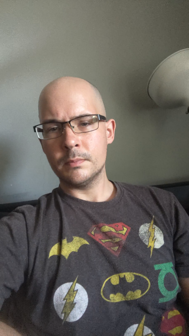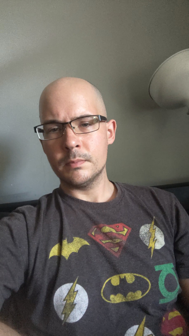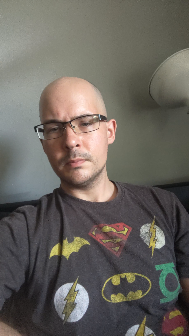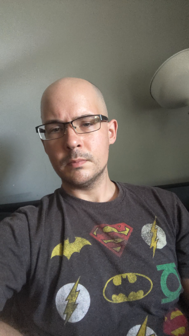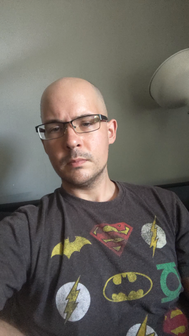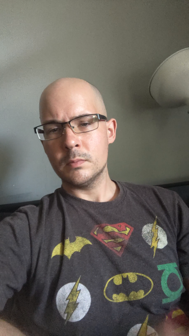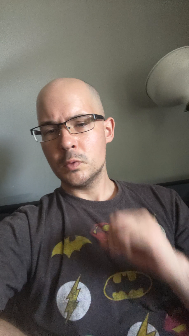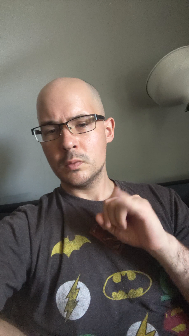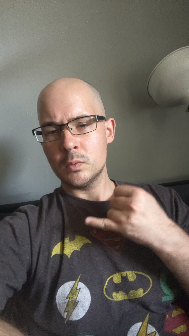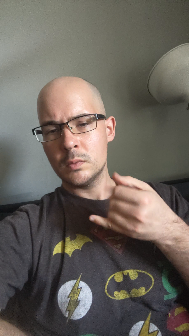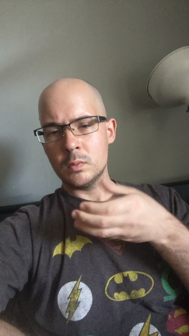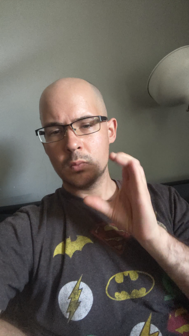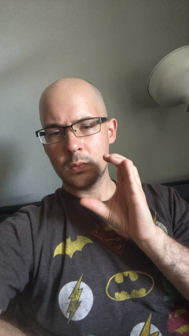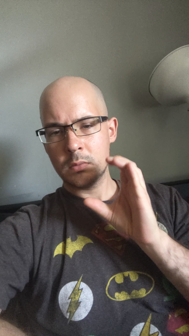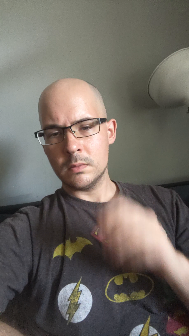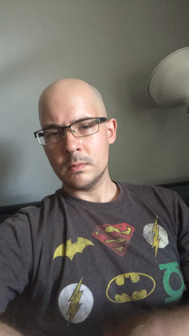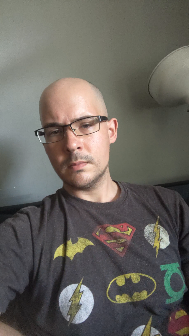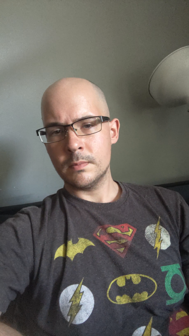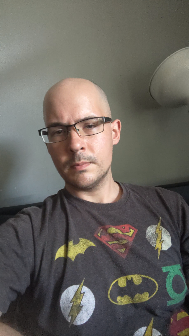juice